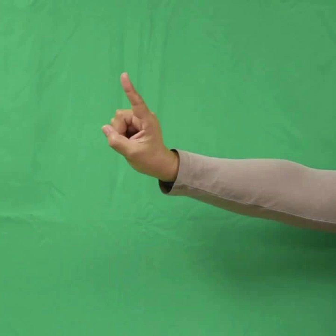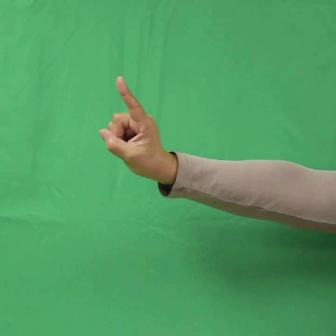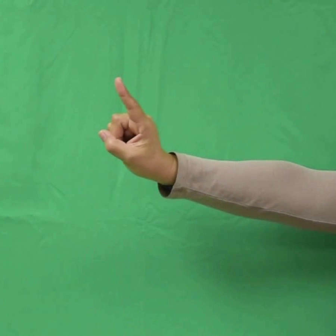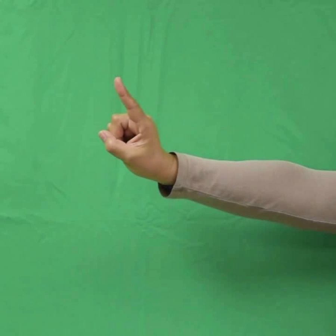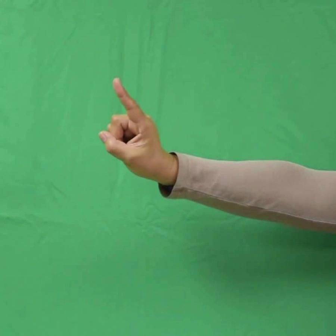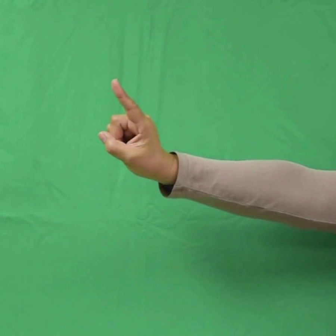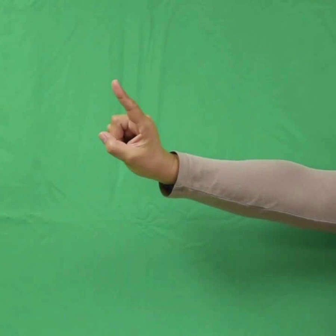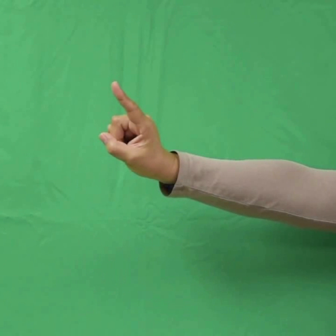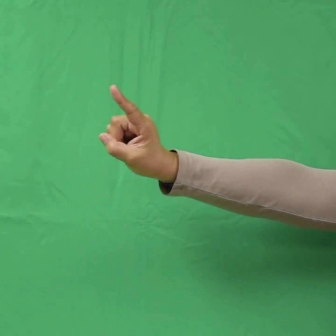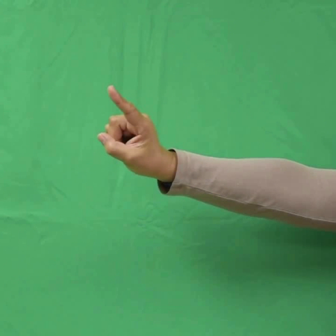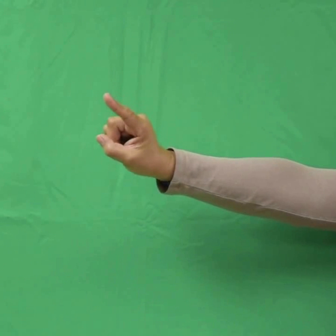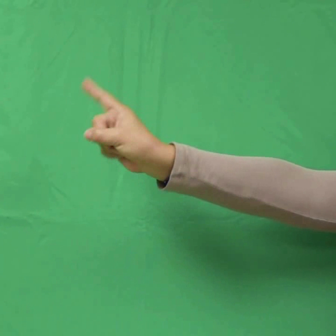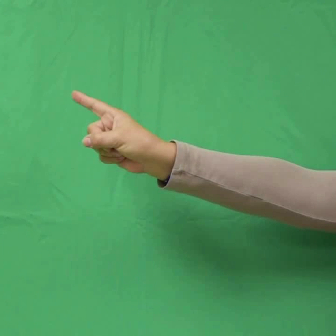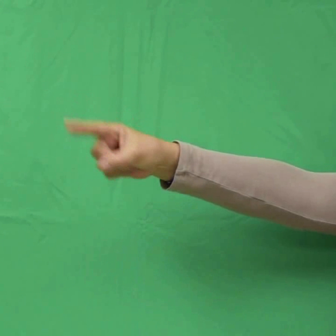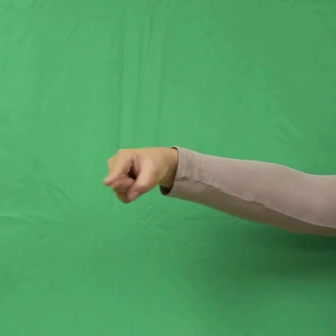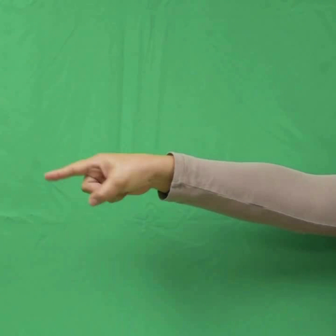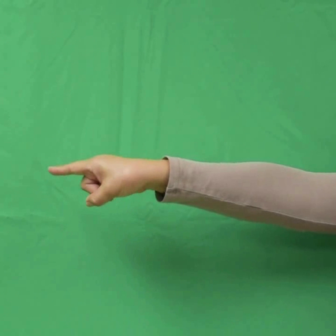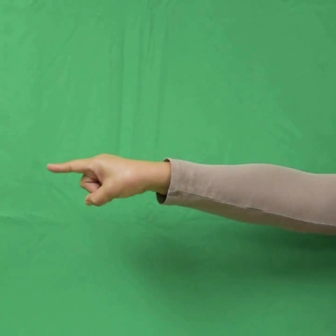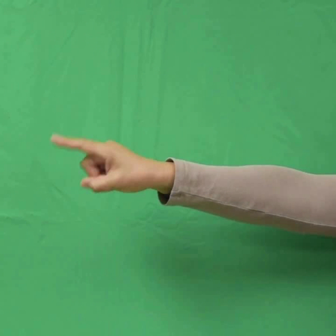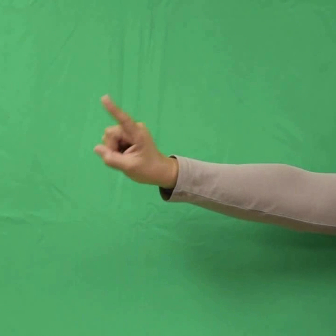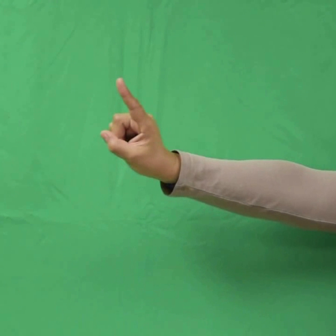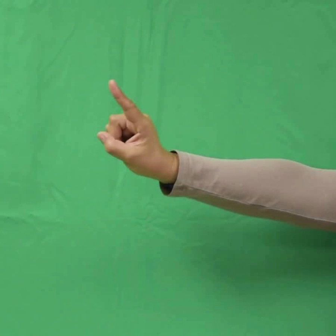Z